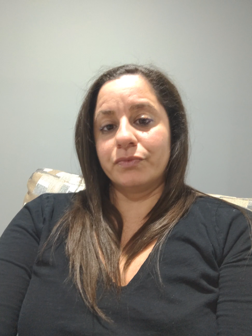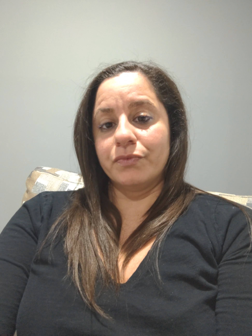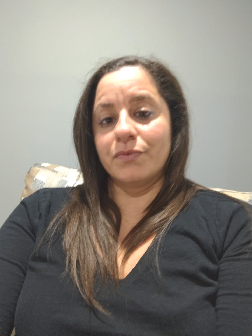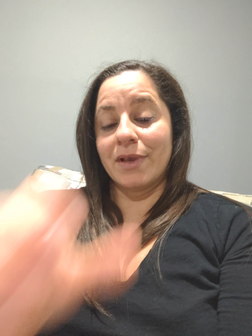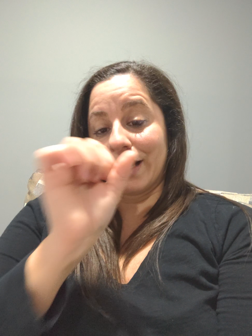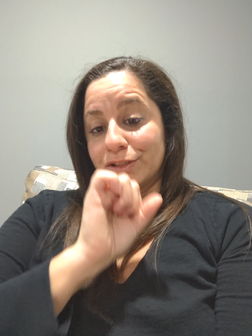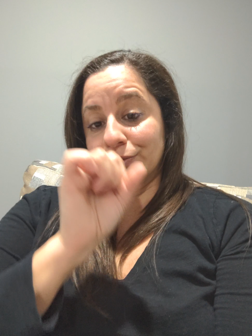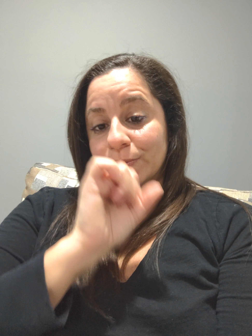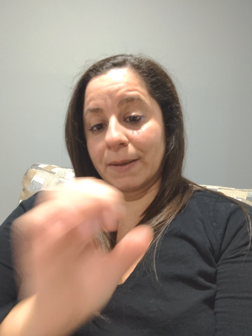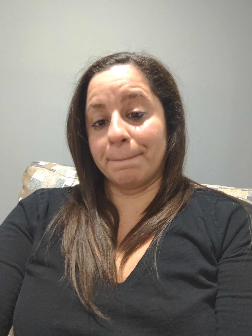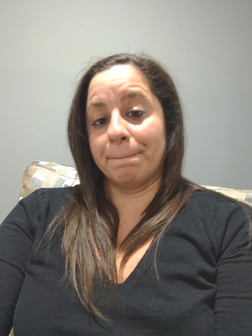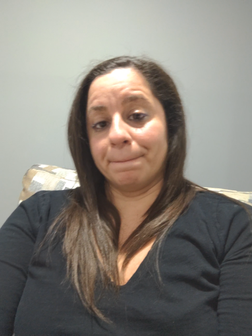ice cream